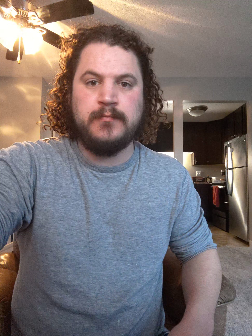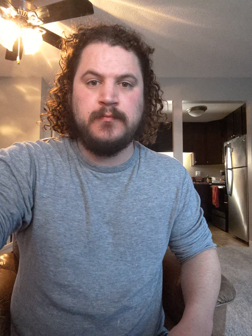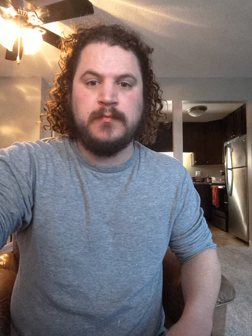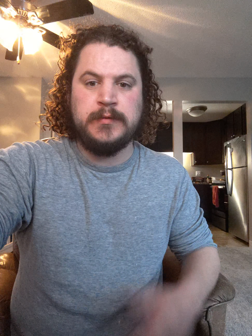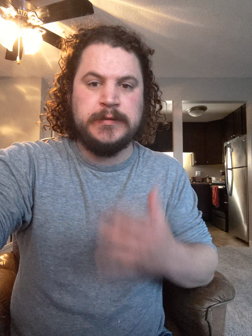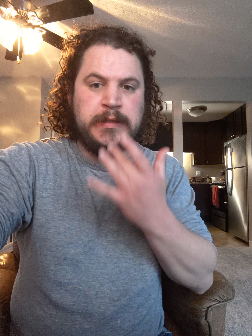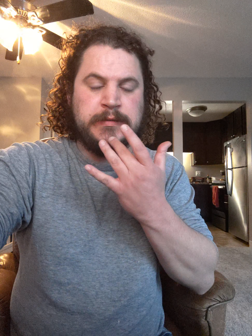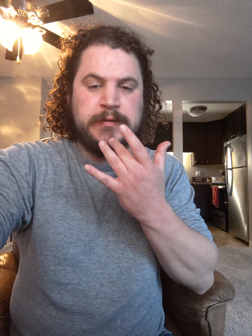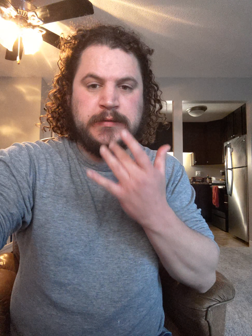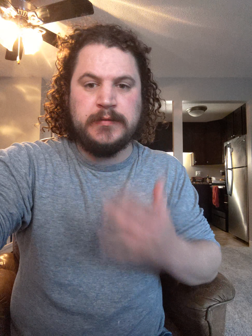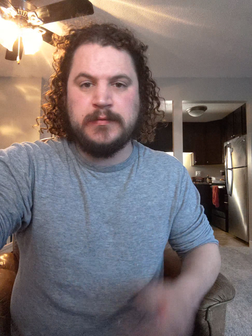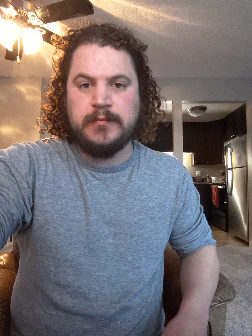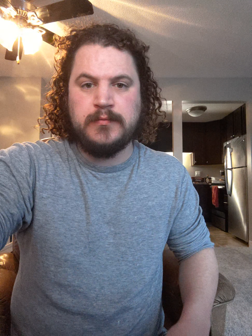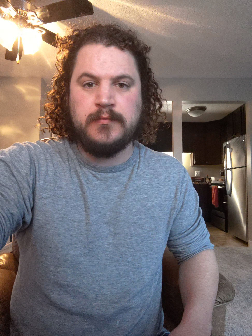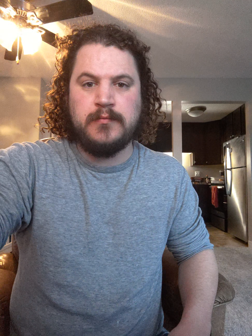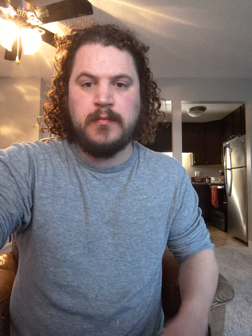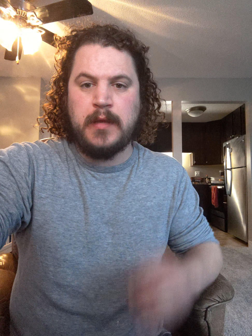taste